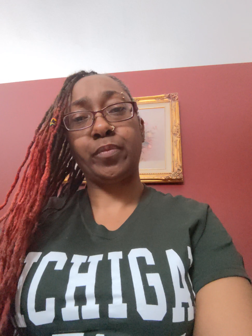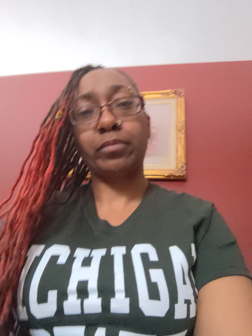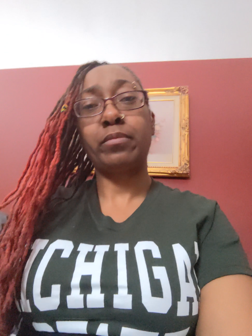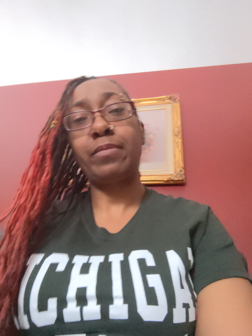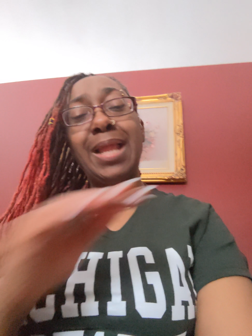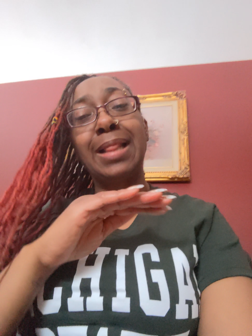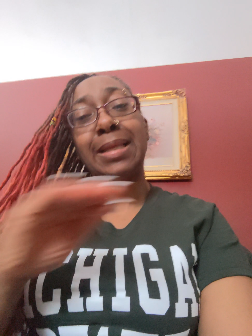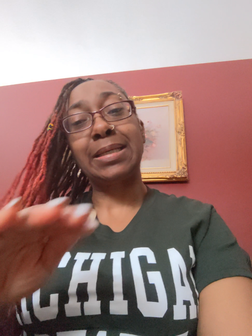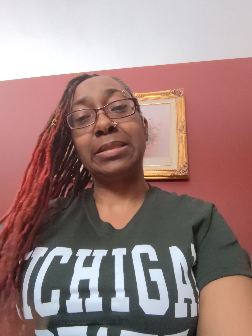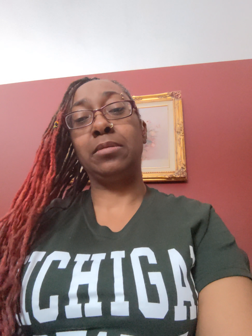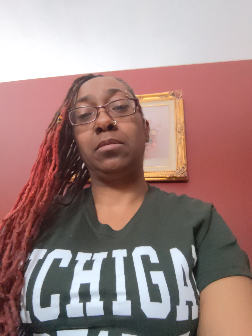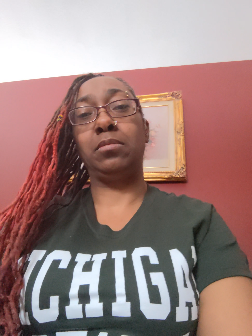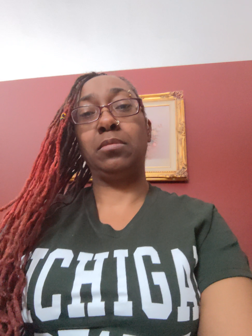clean